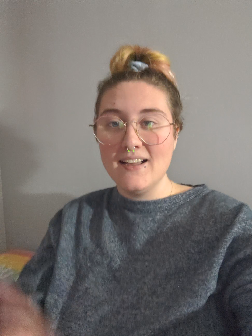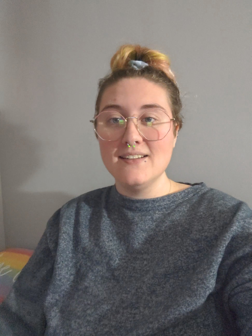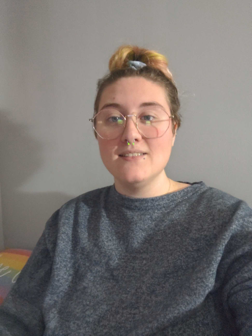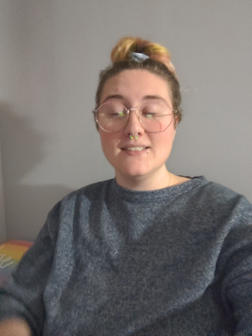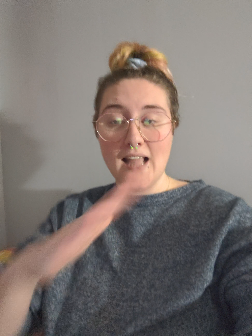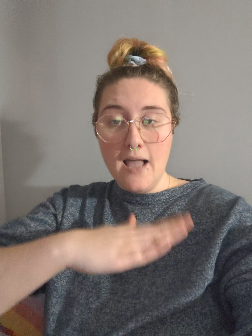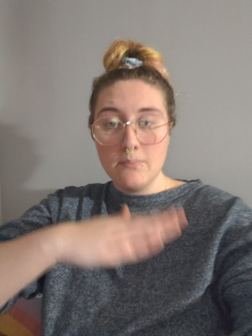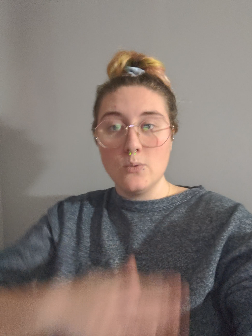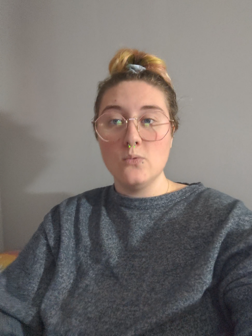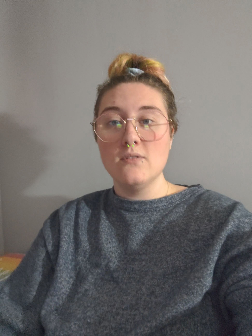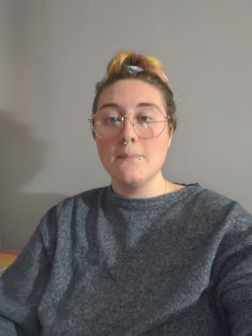table